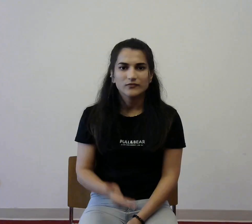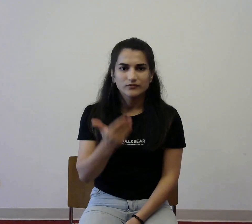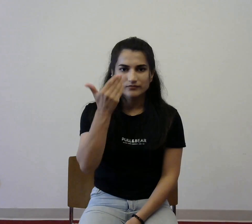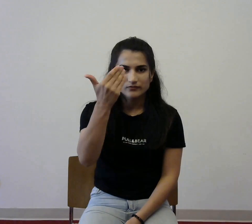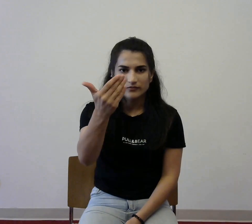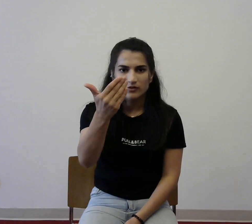siz